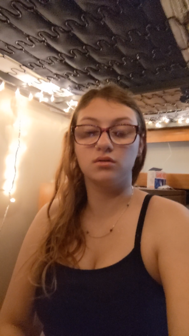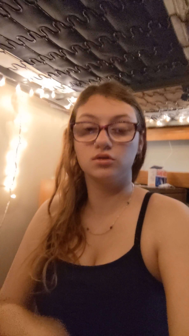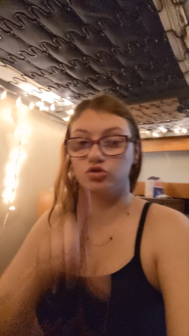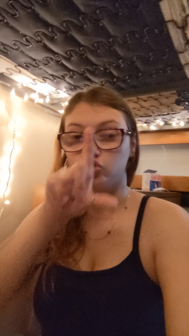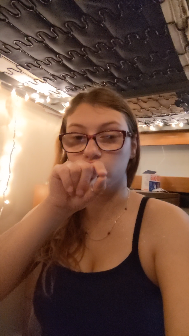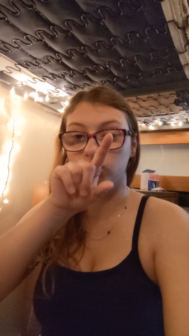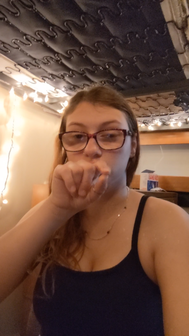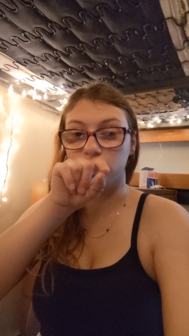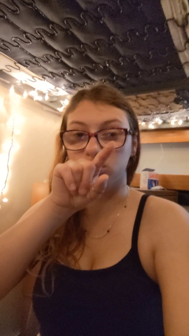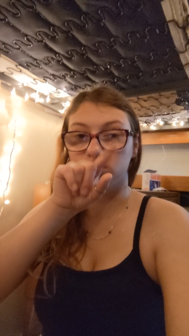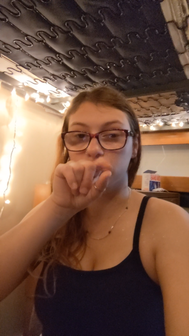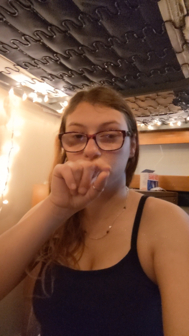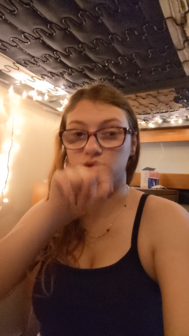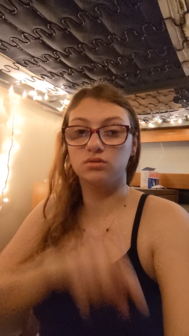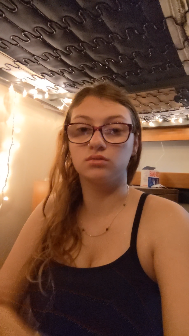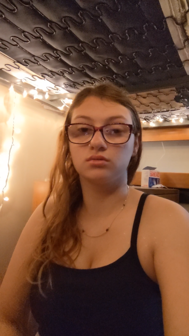chicken